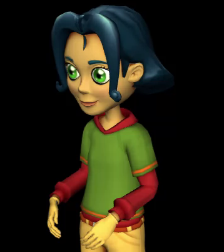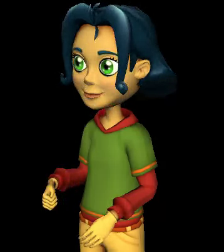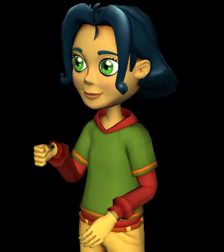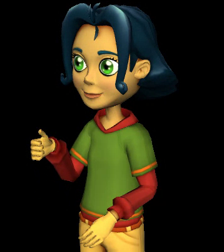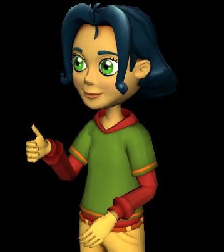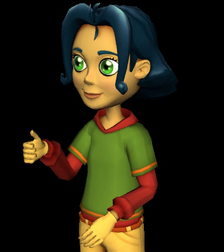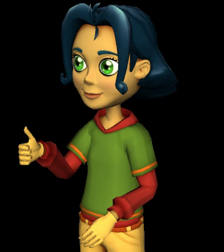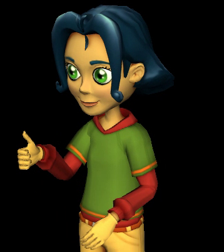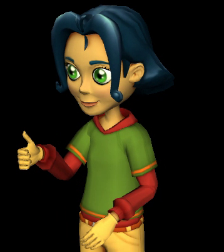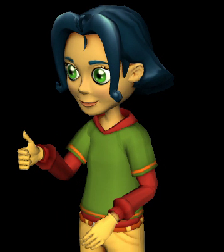قريبا